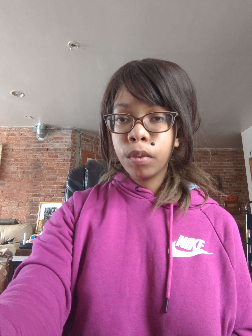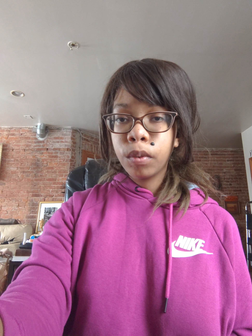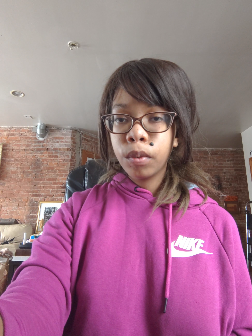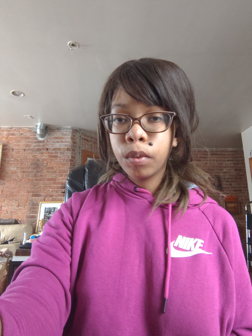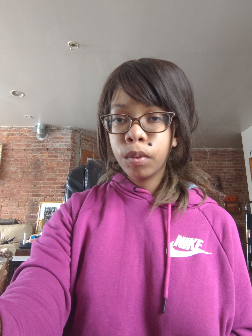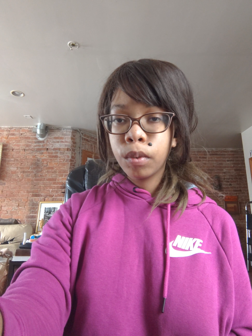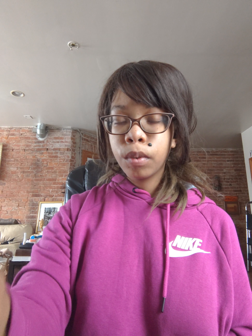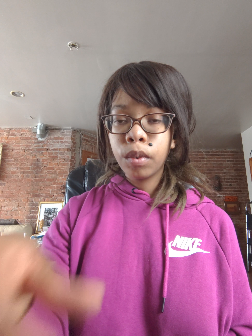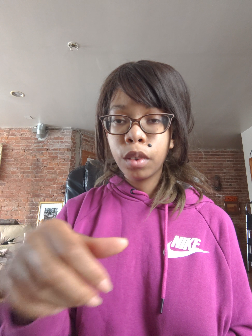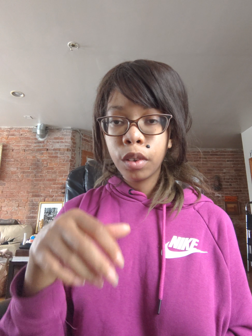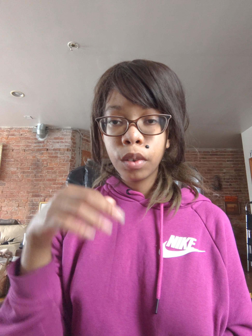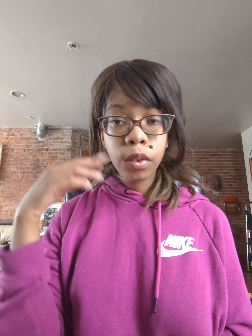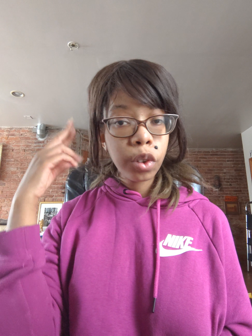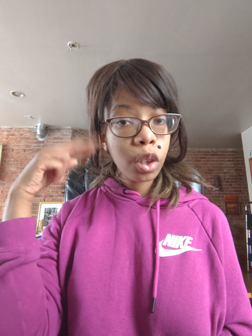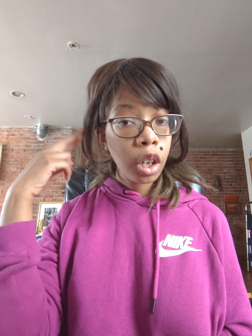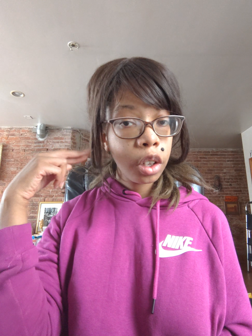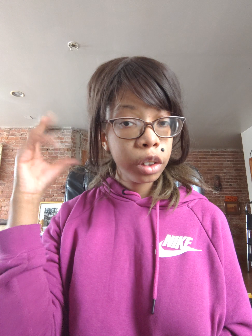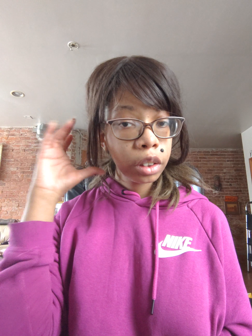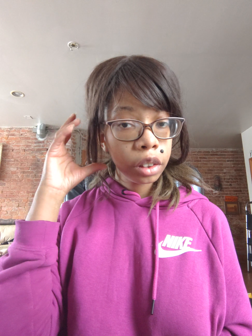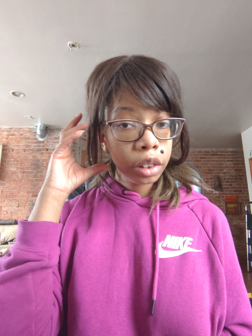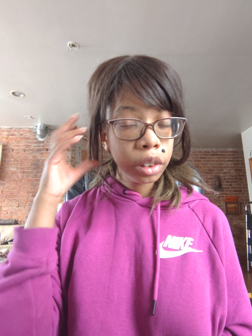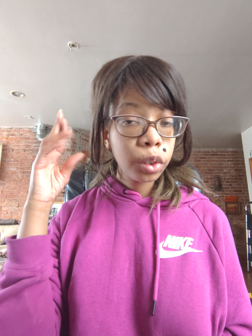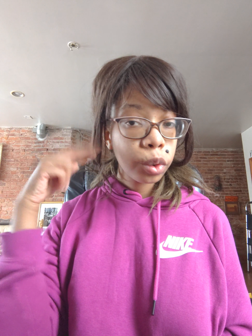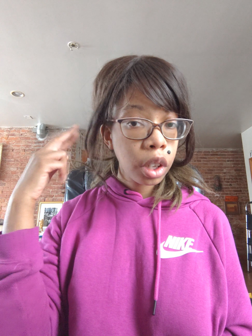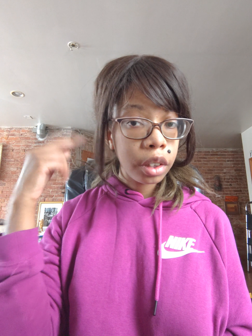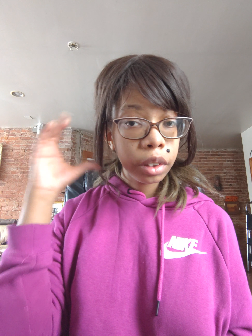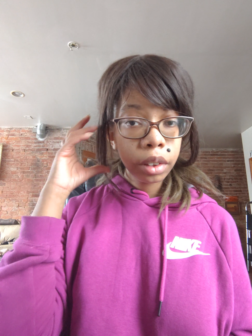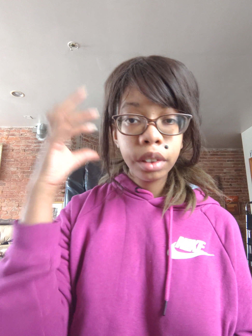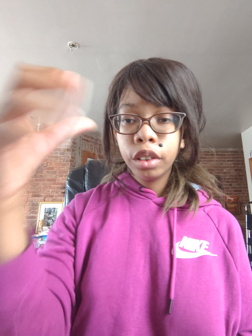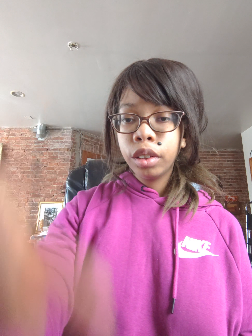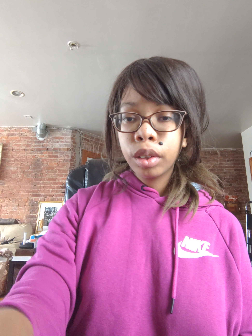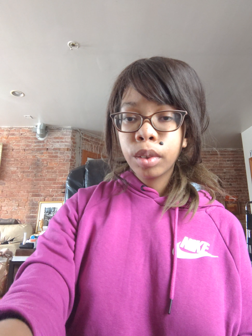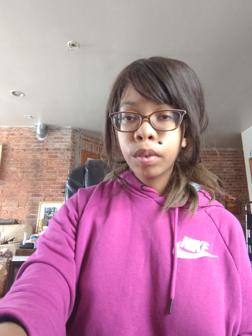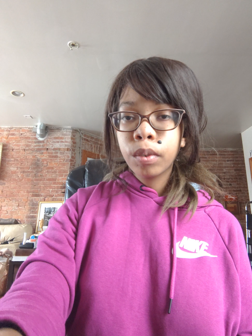radio